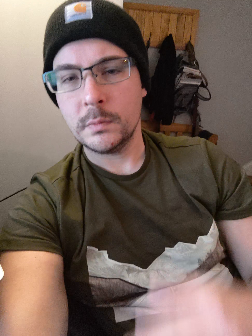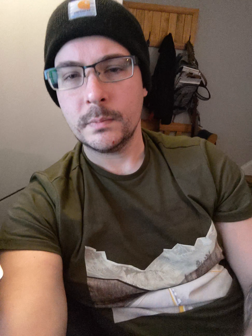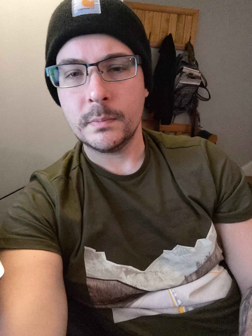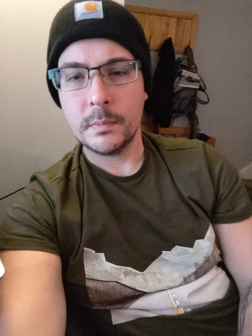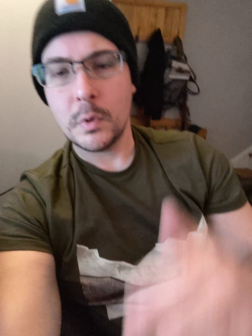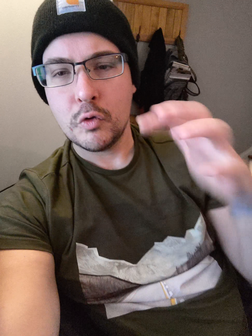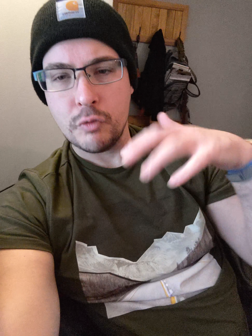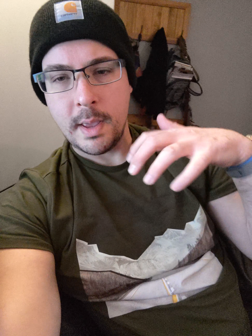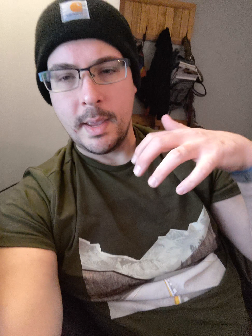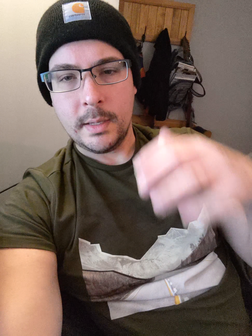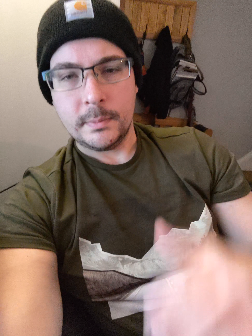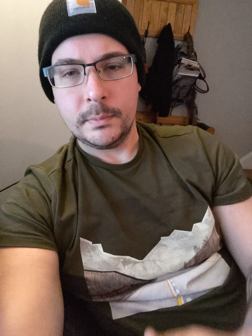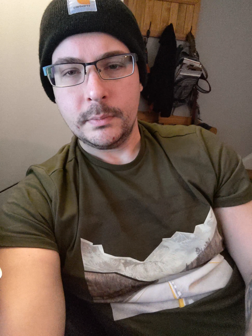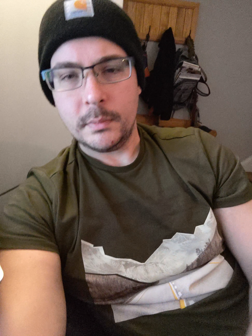rain